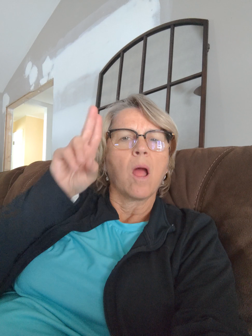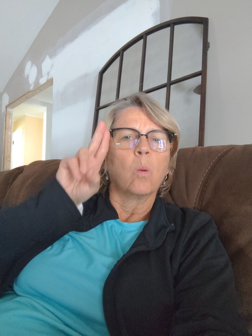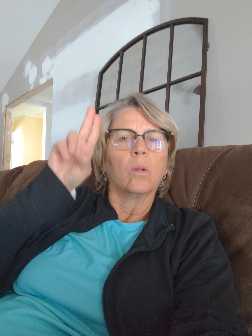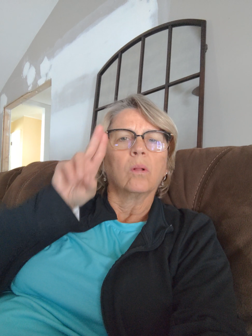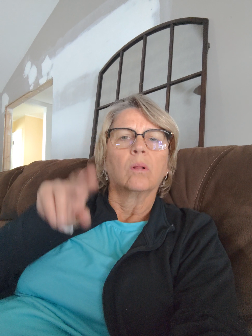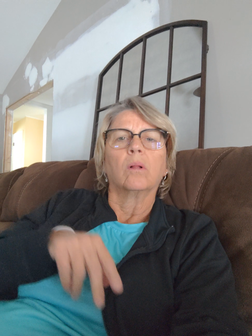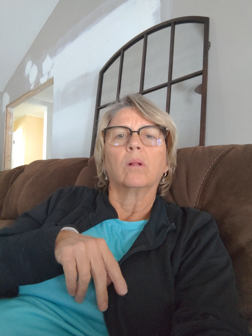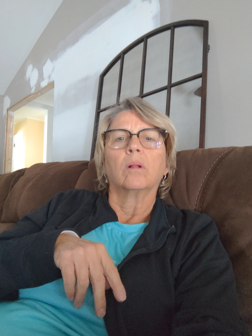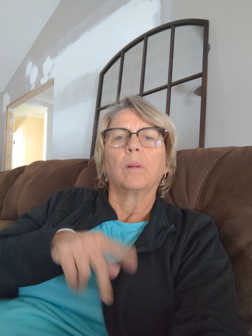uncle